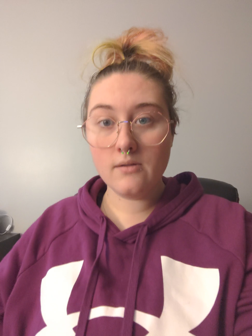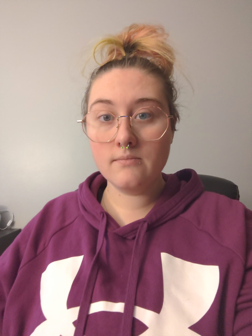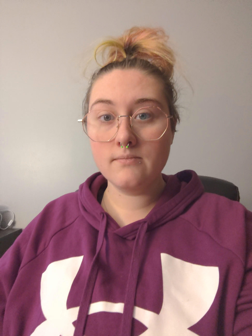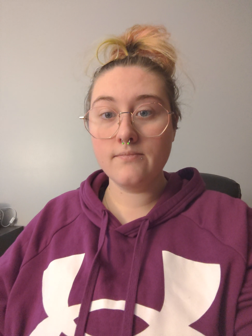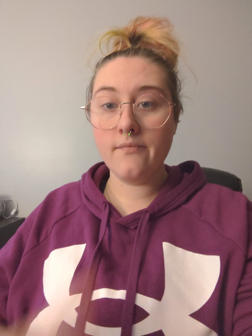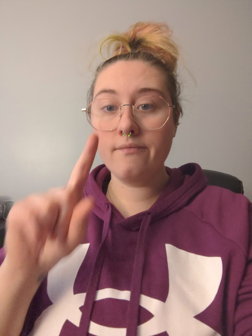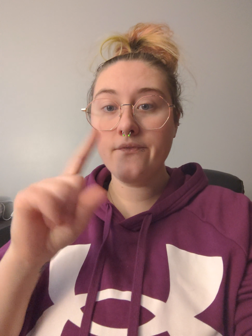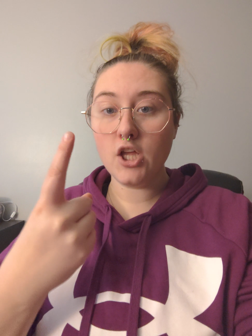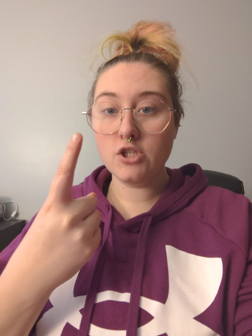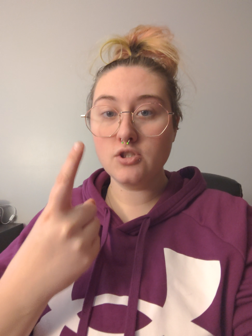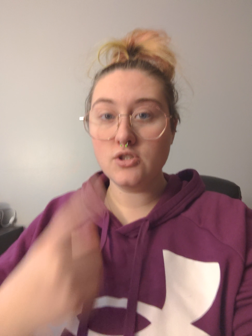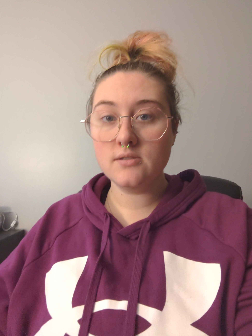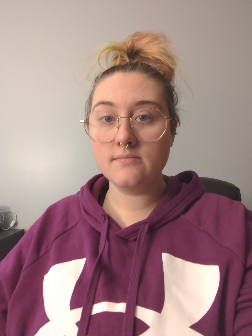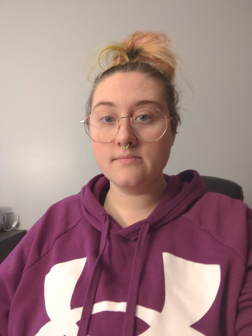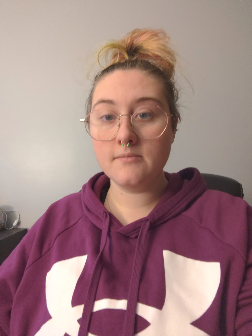first